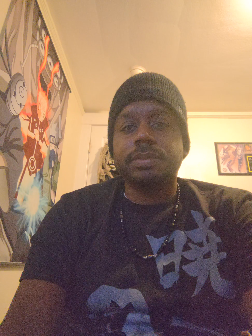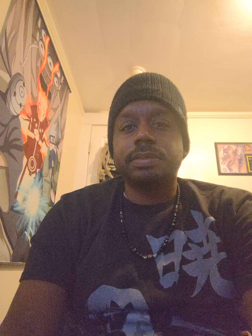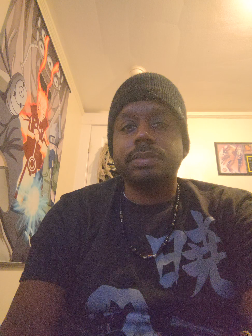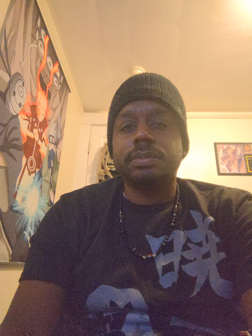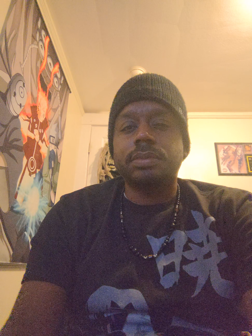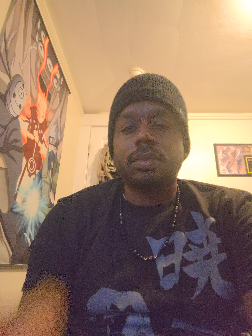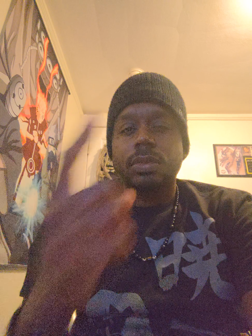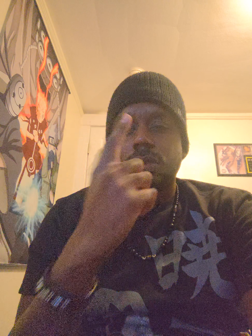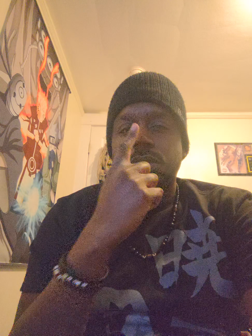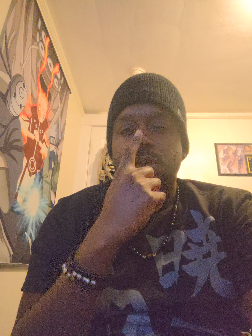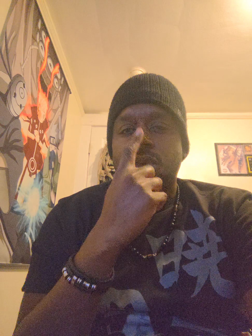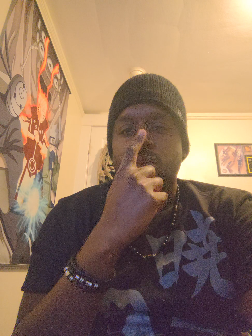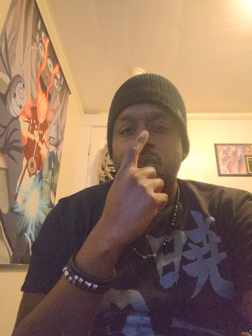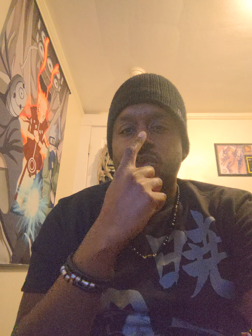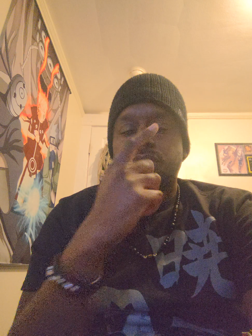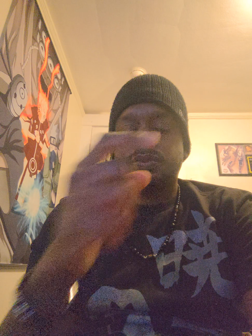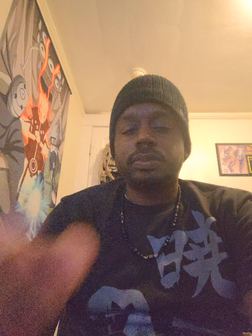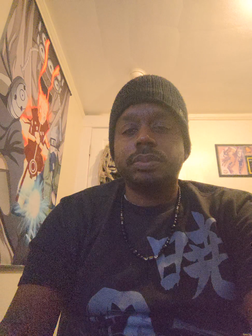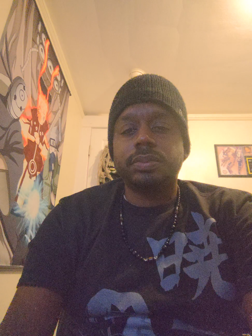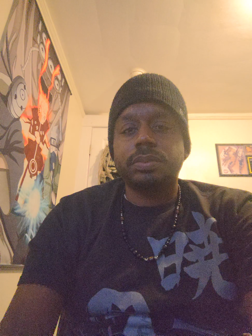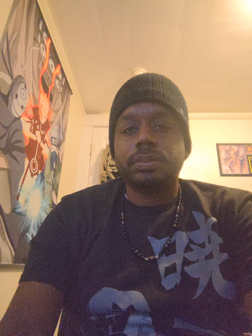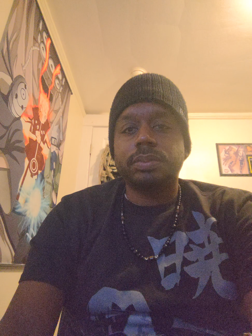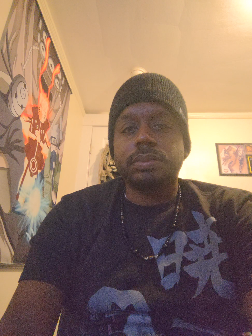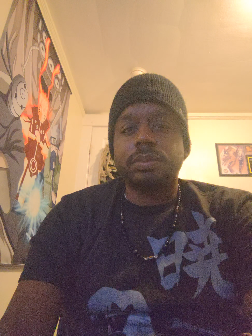nose